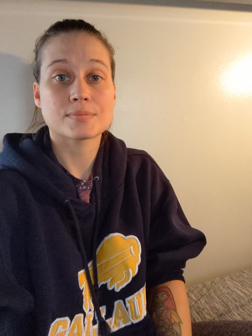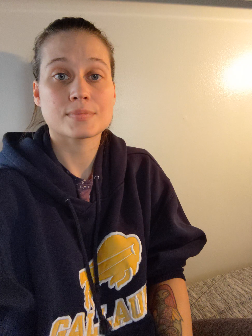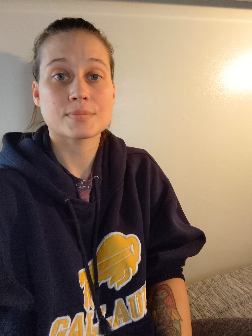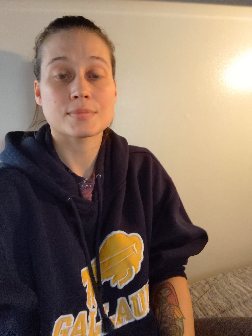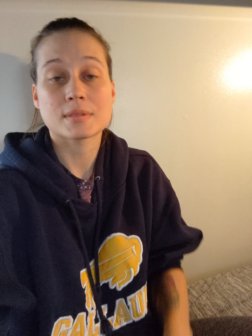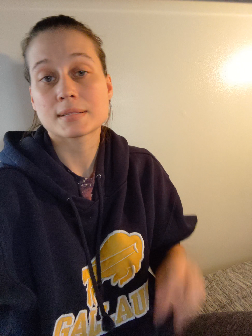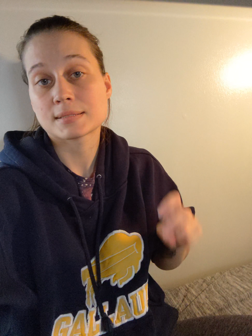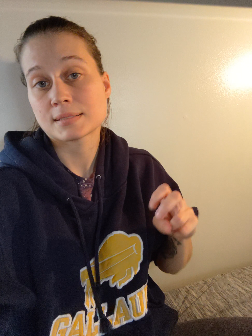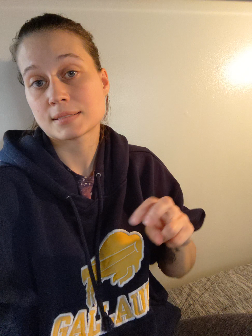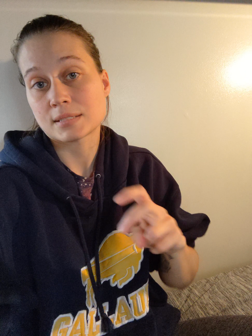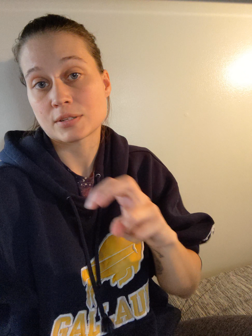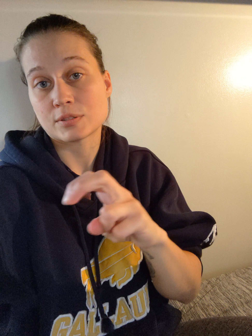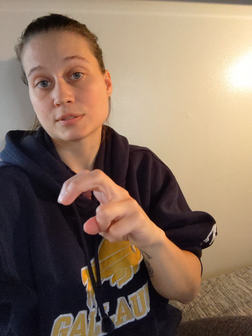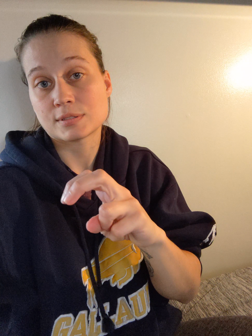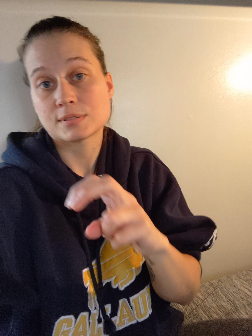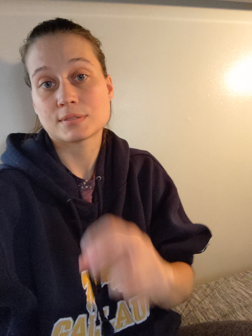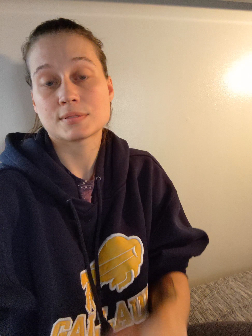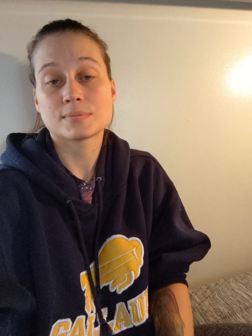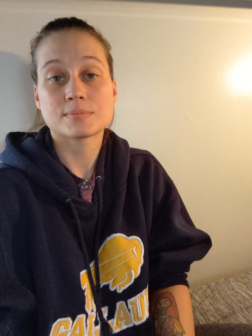stairs